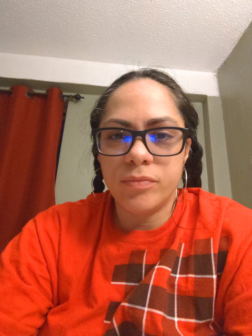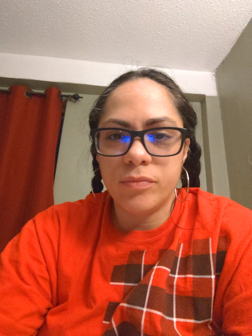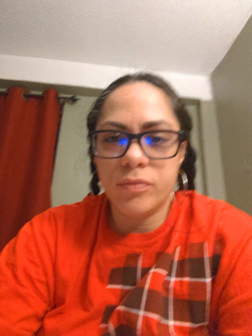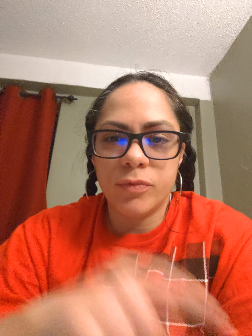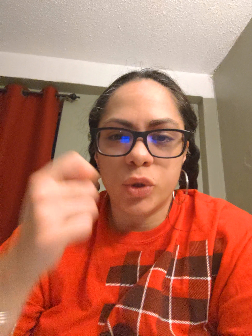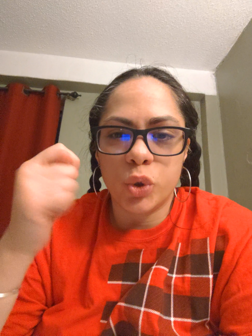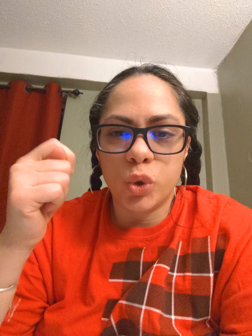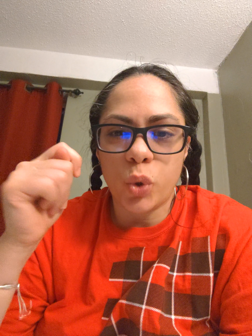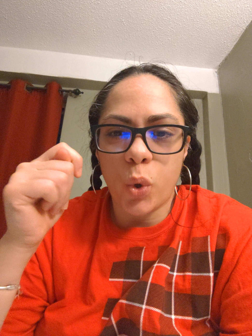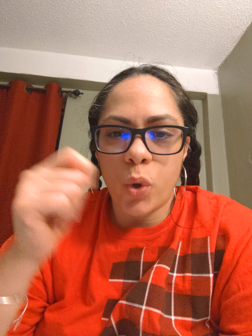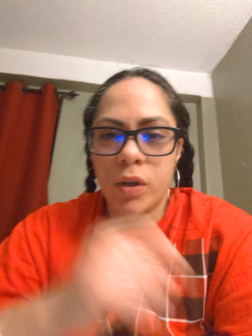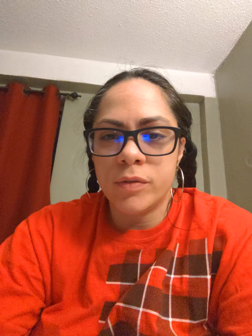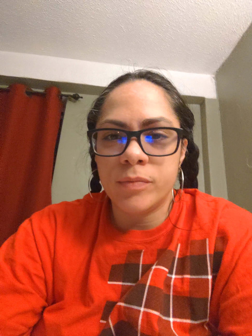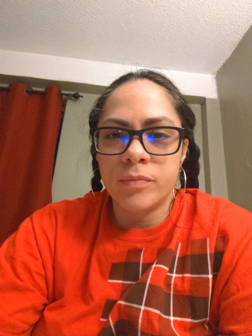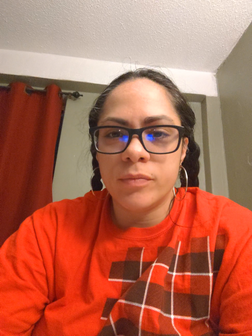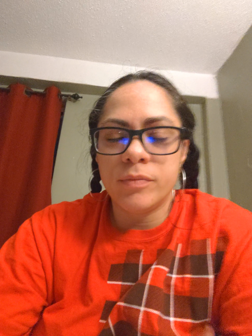toy